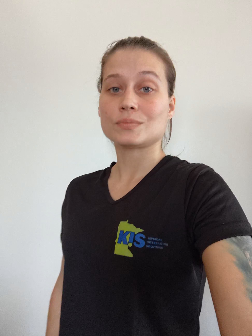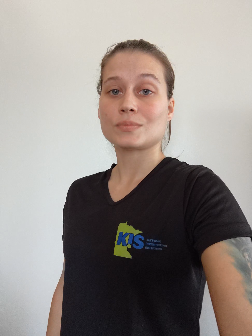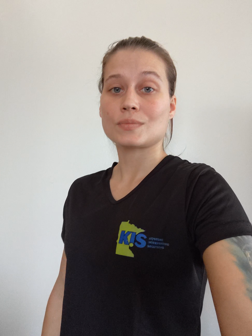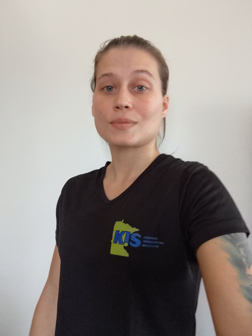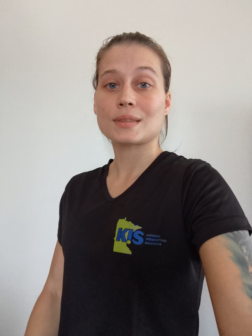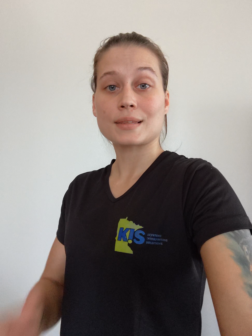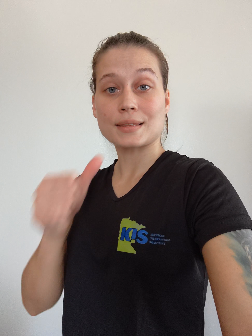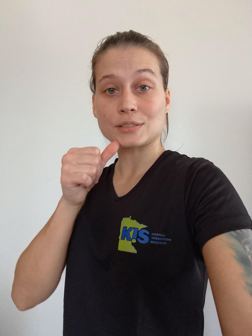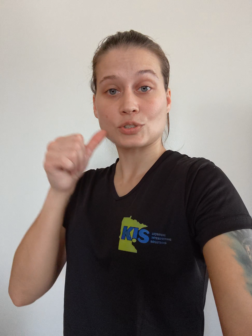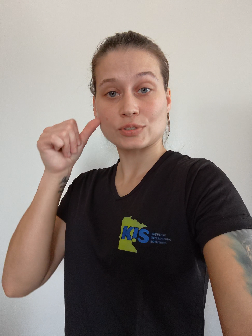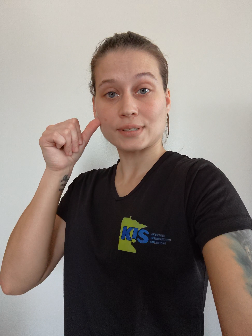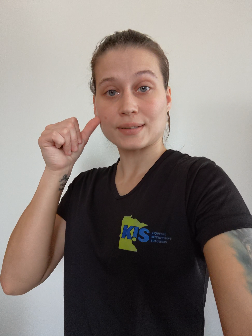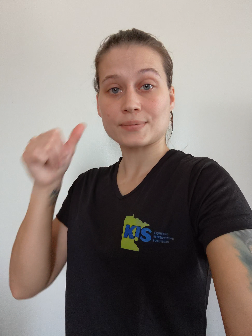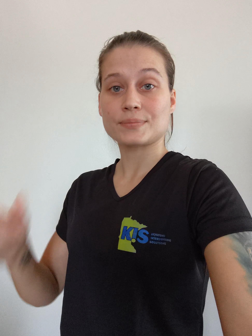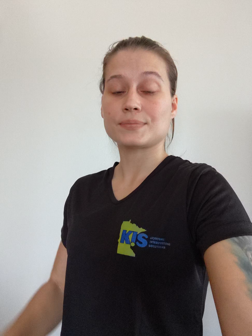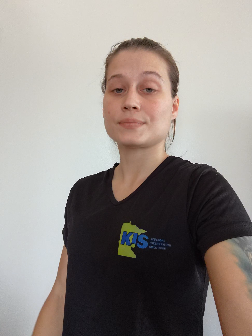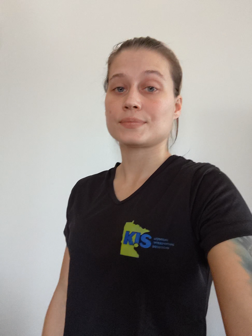yesterday